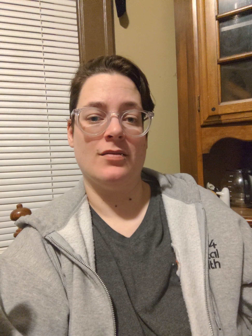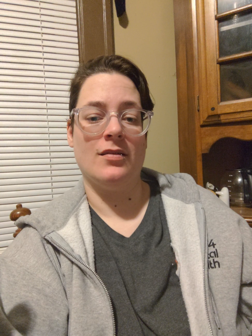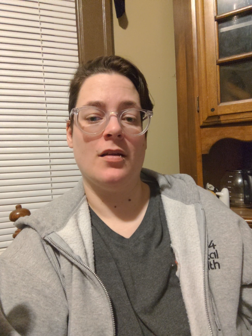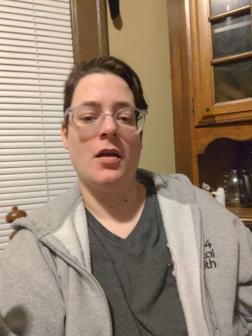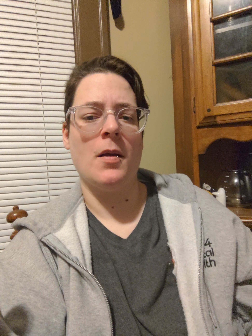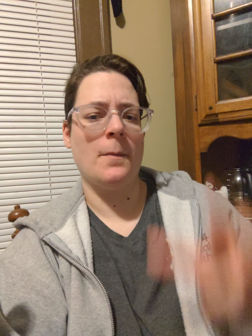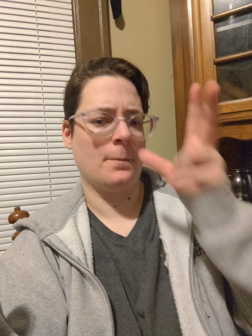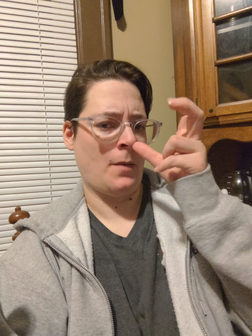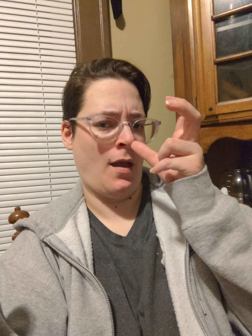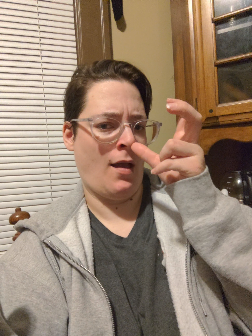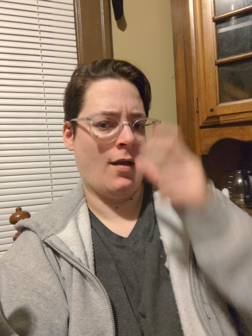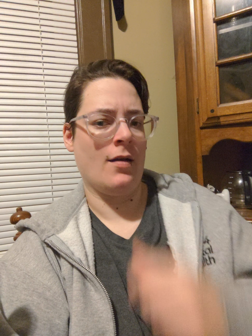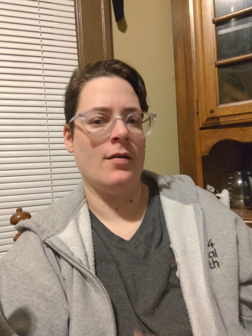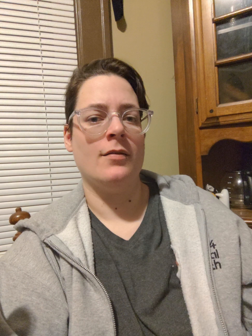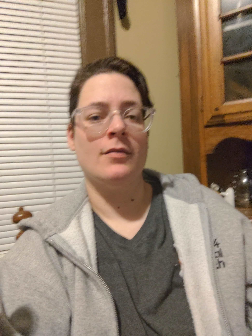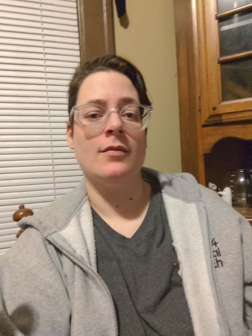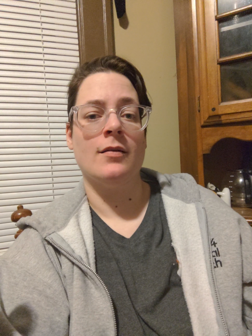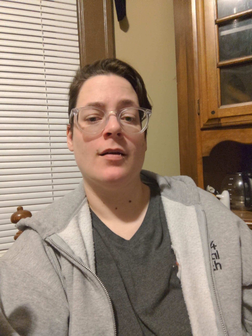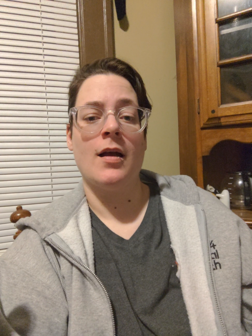bug